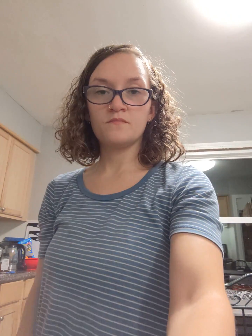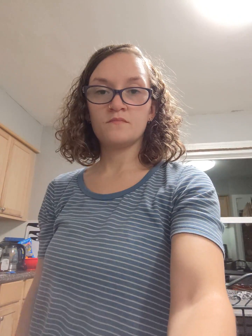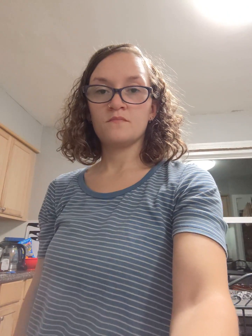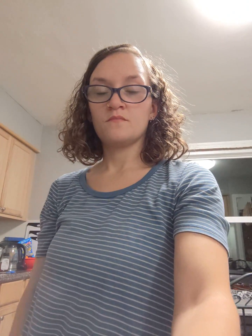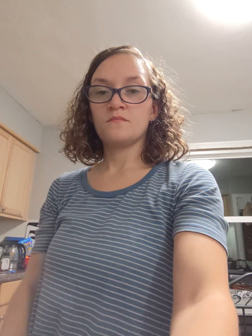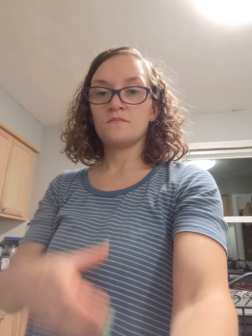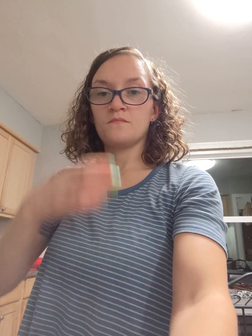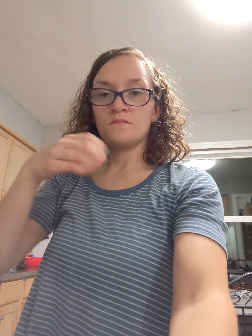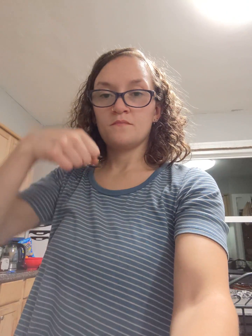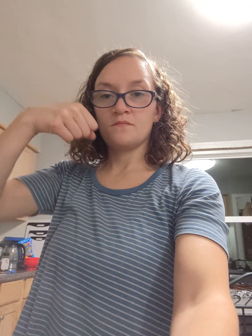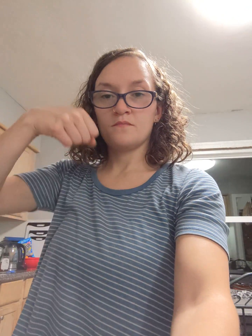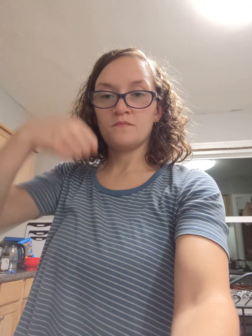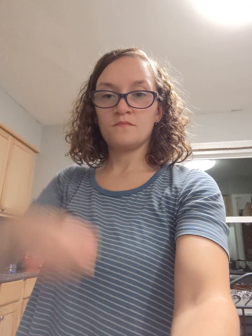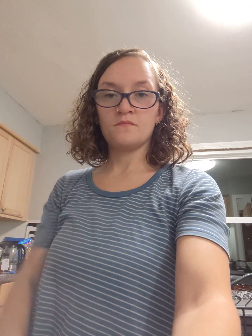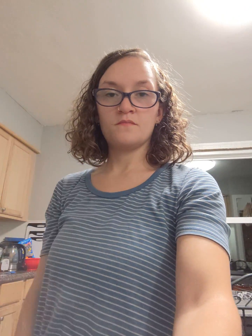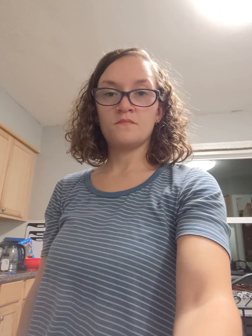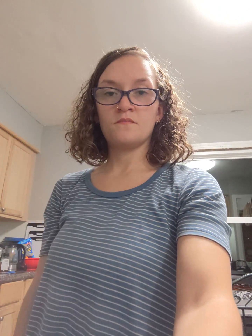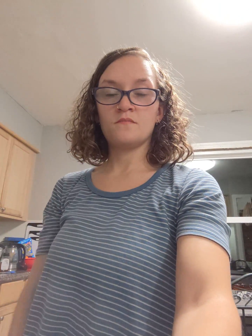bucket